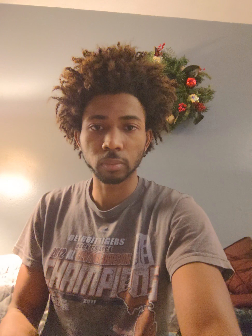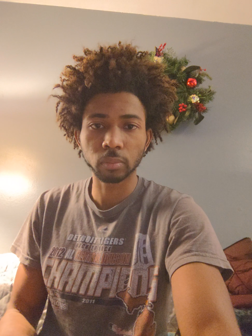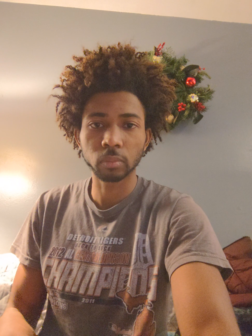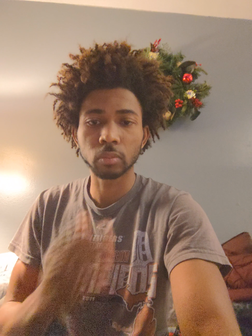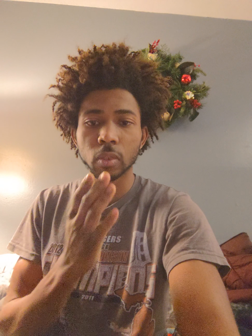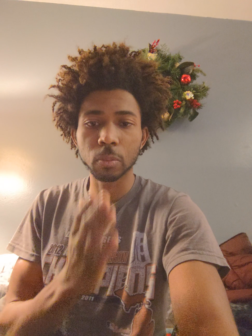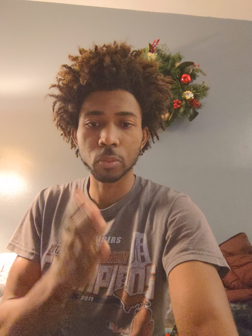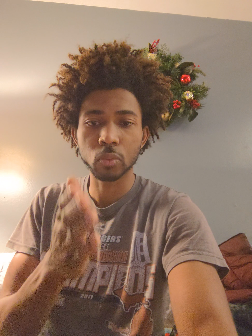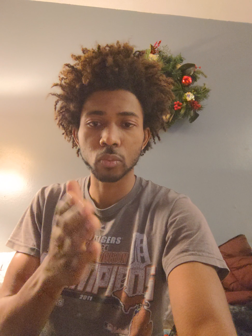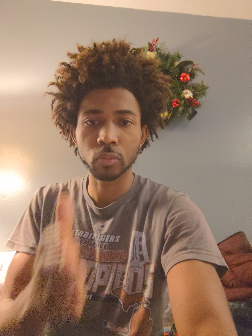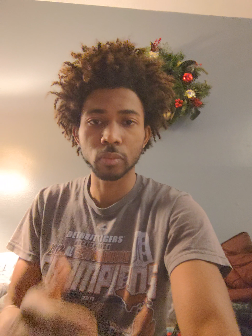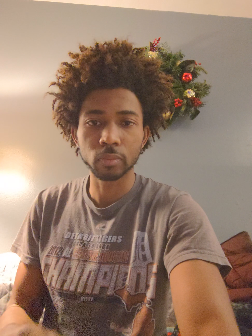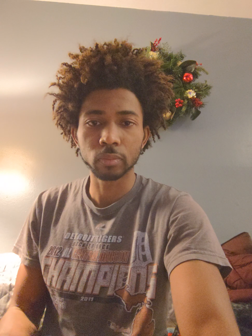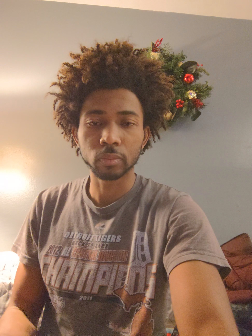boat